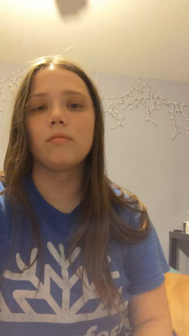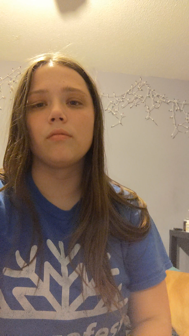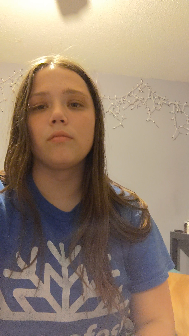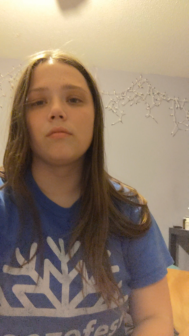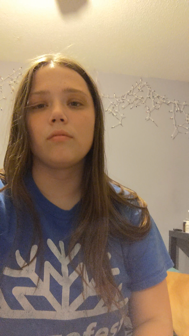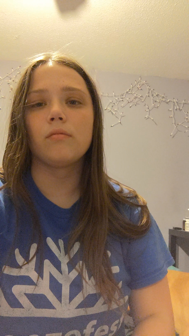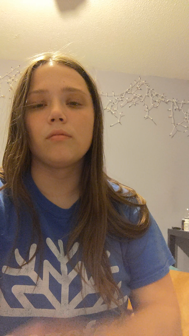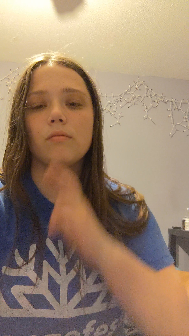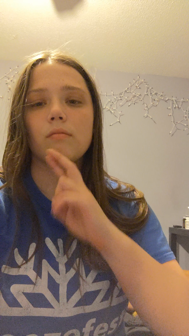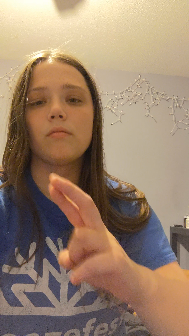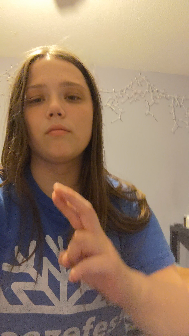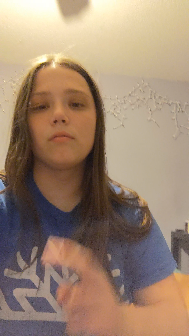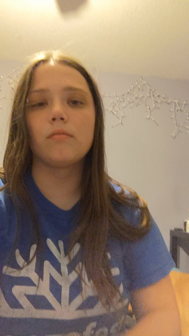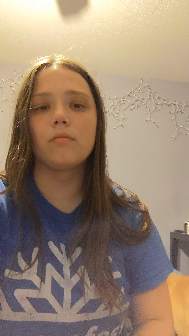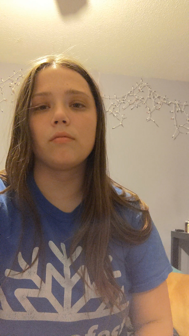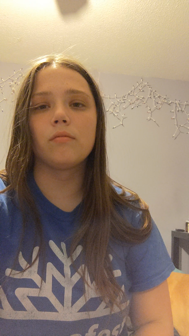are